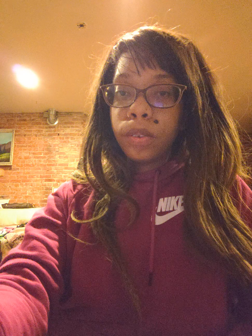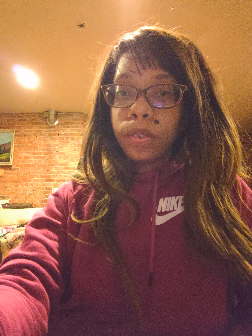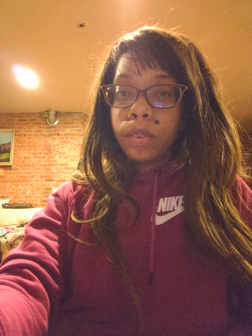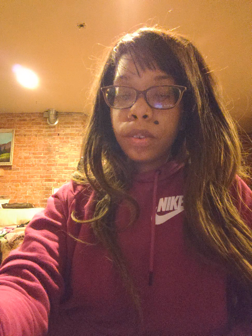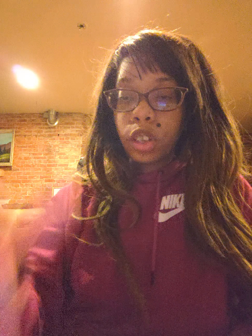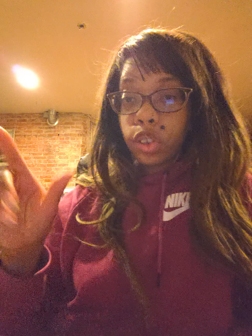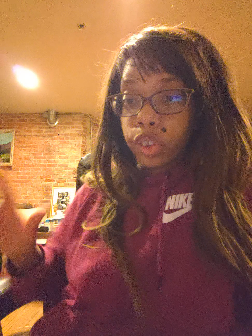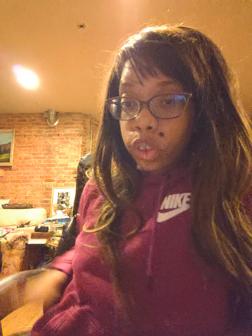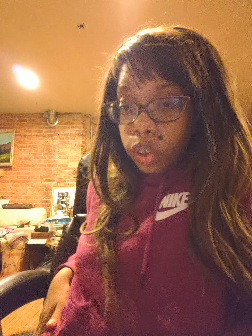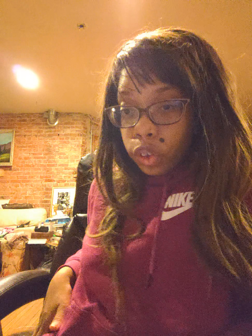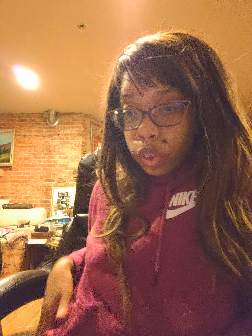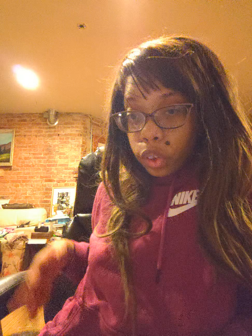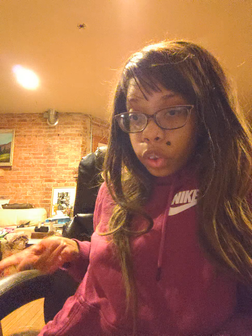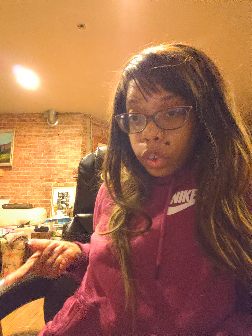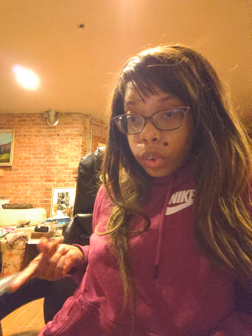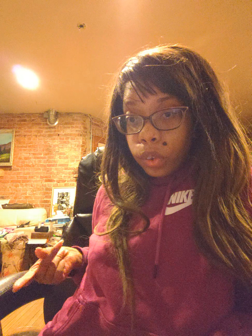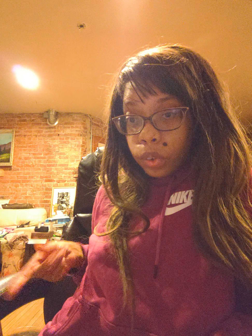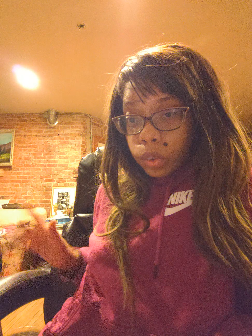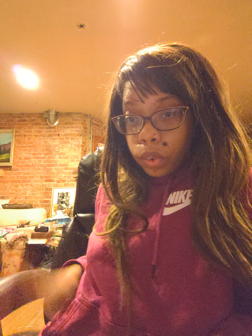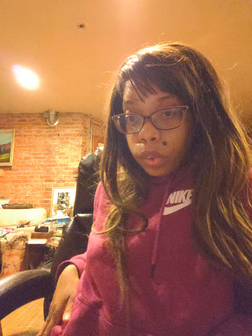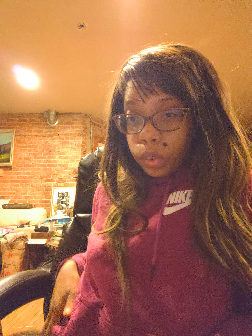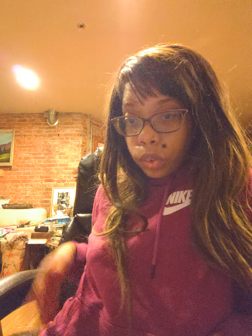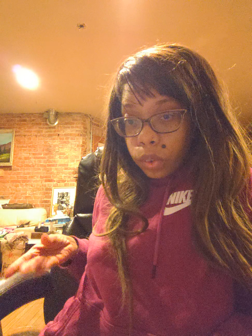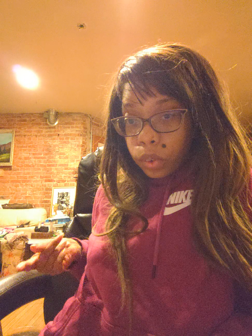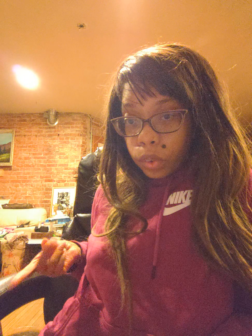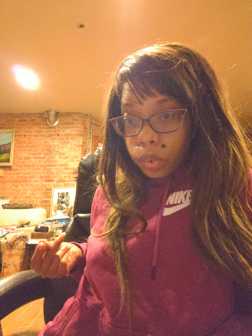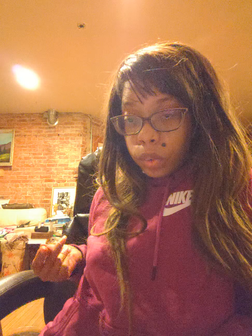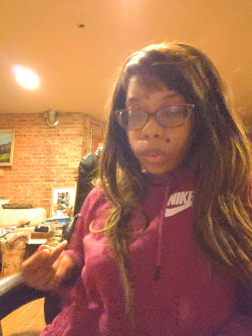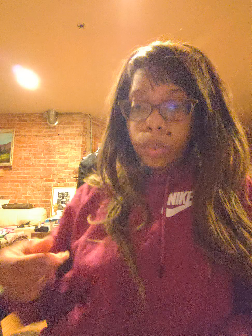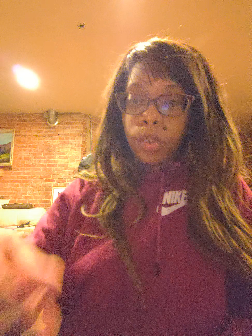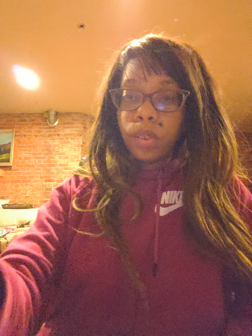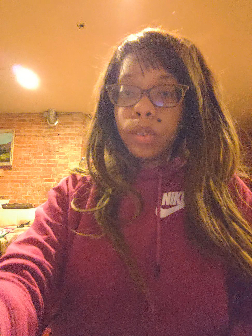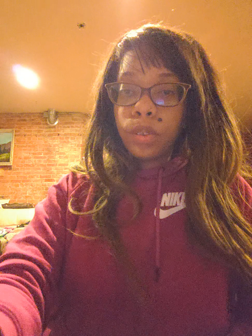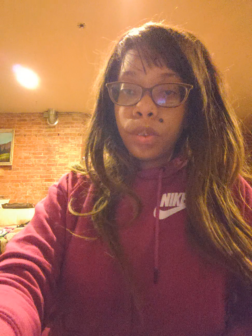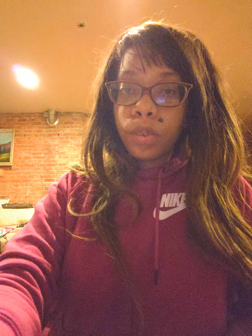dog